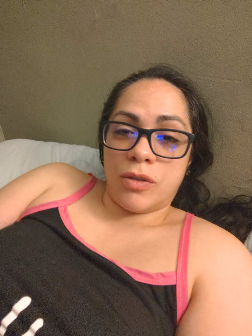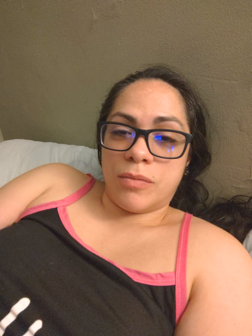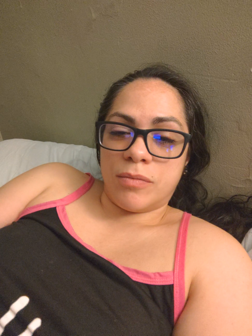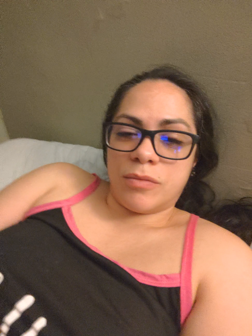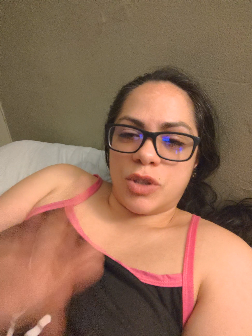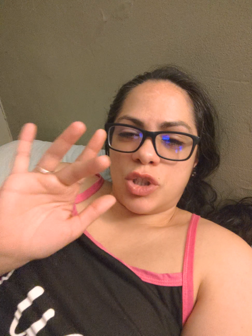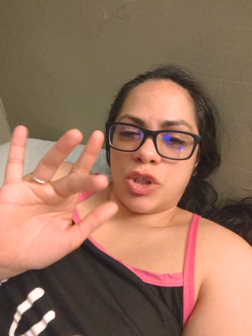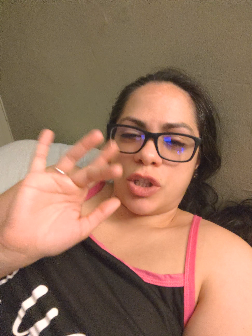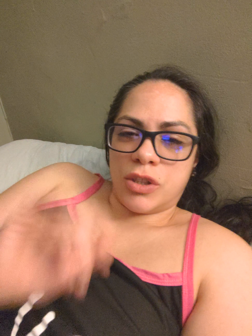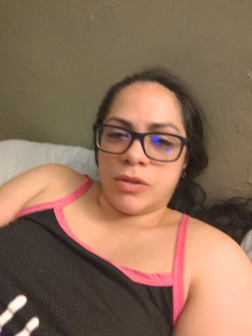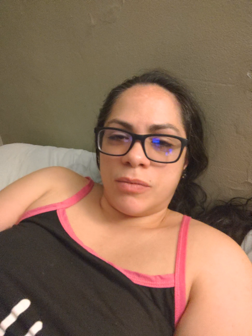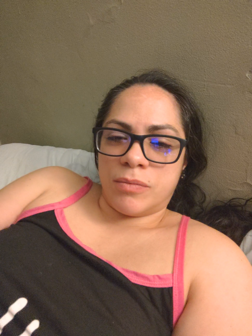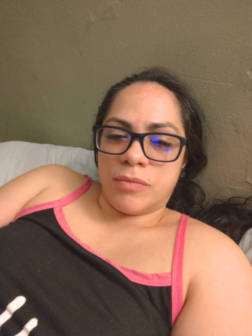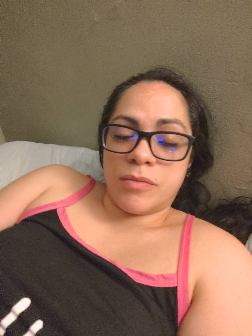touch